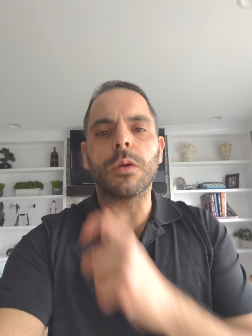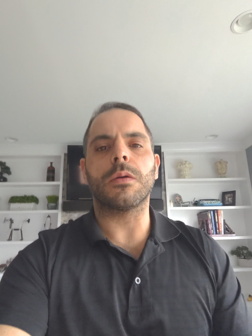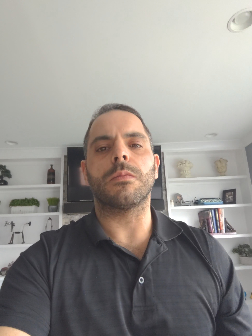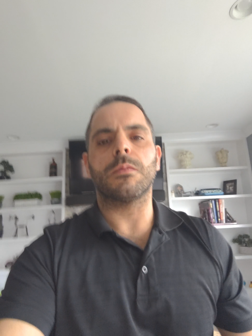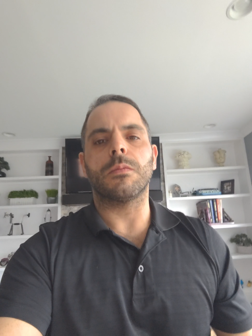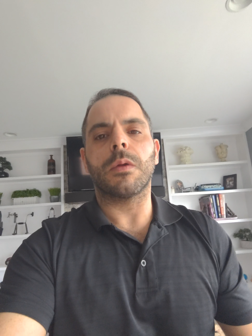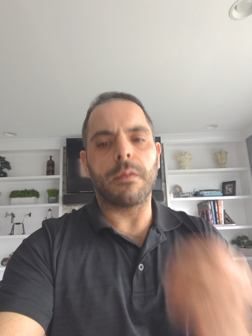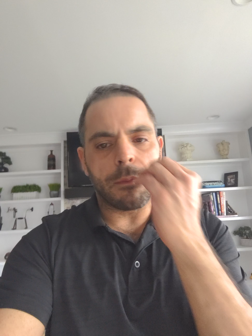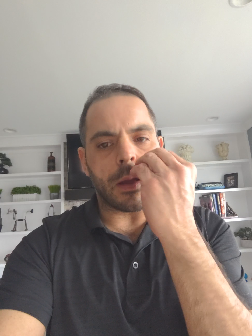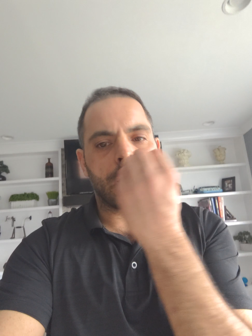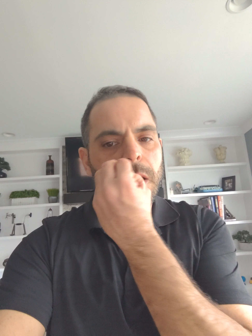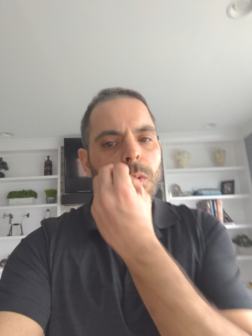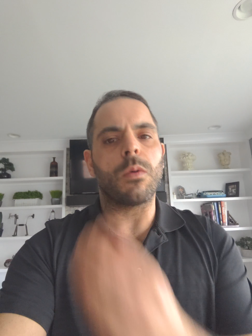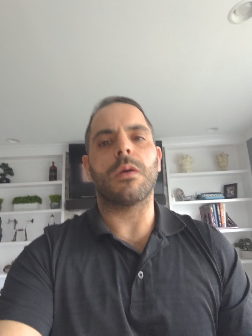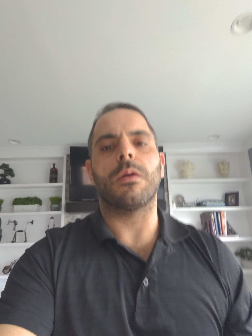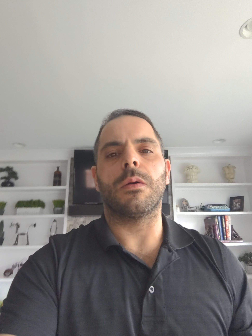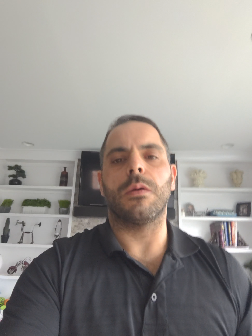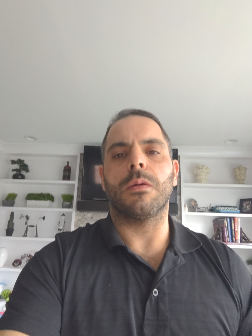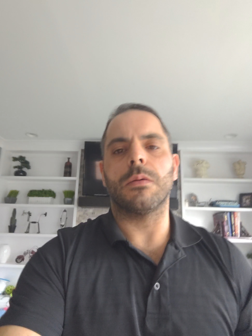flower